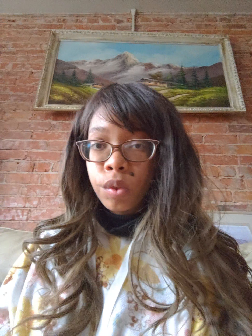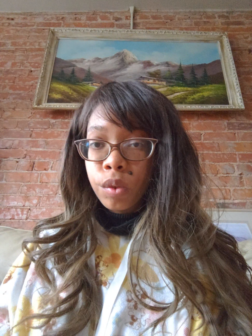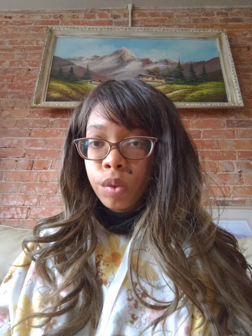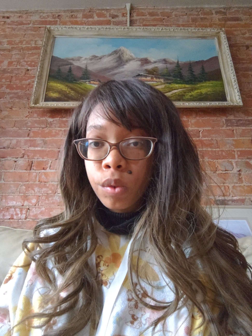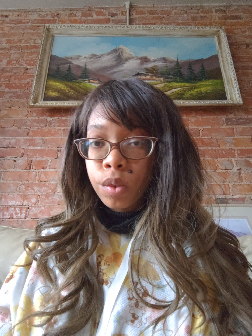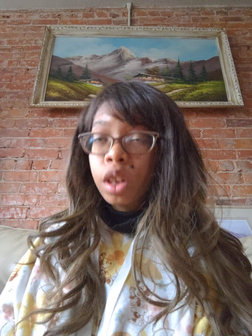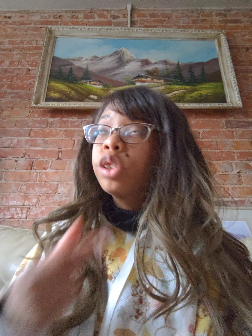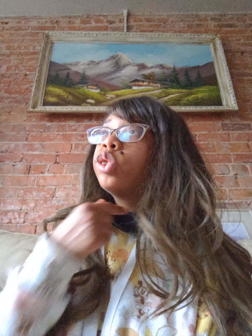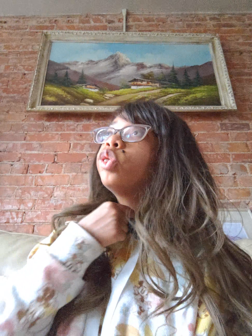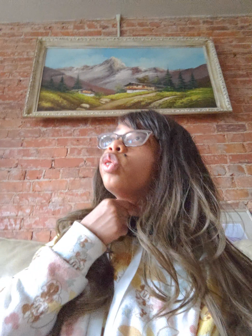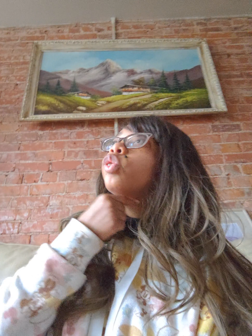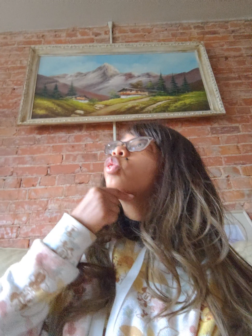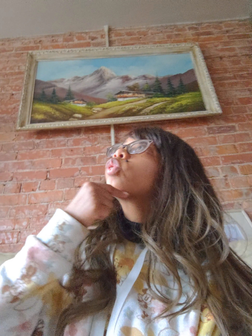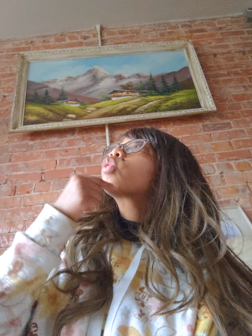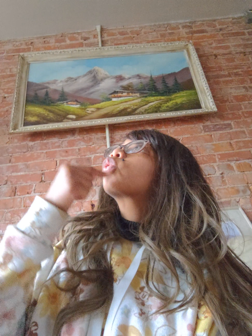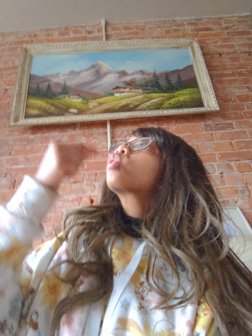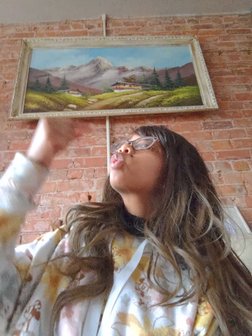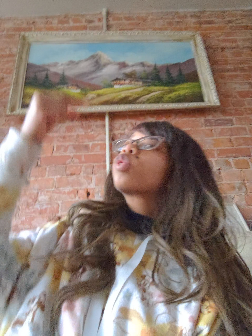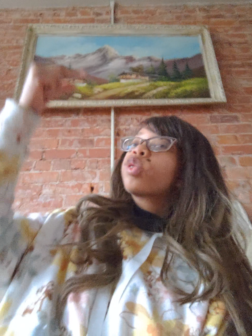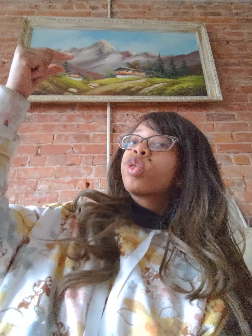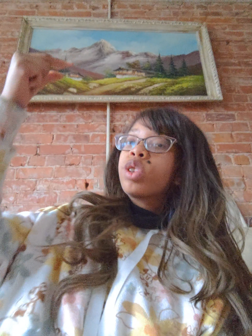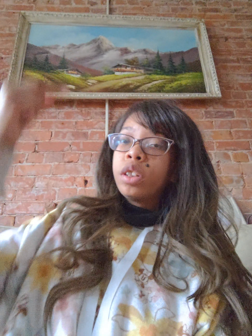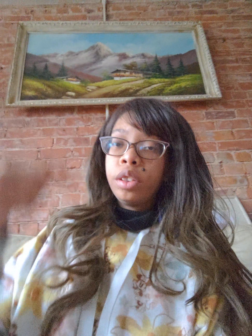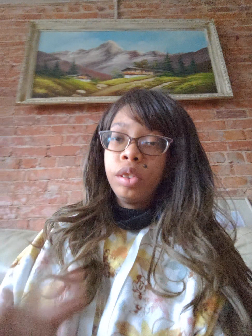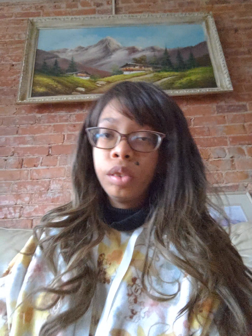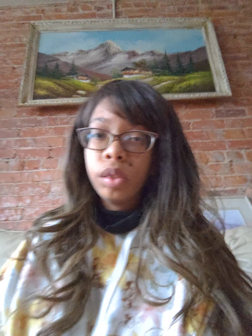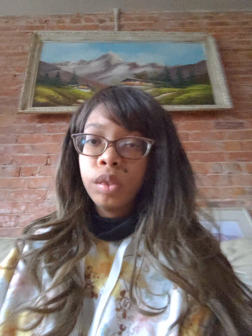giraffe